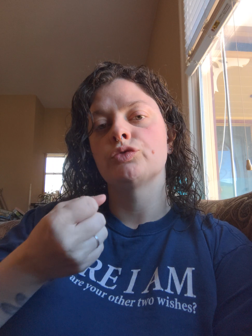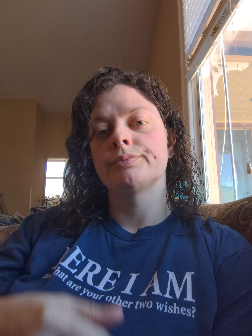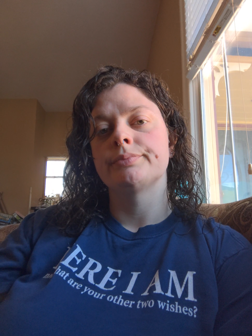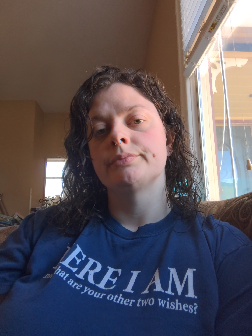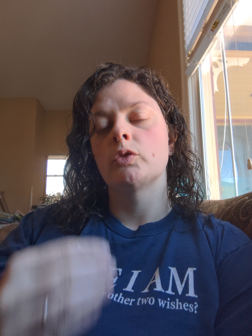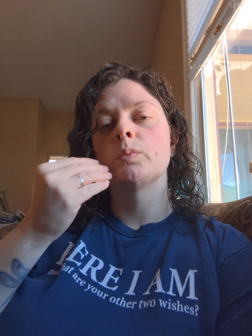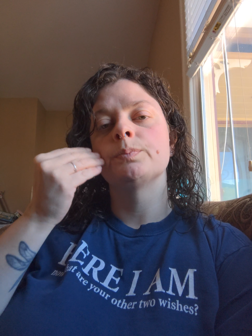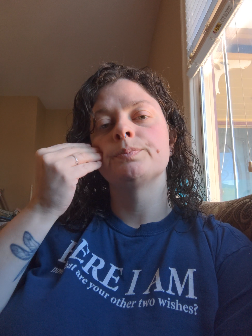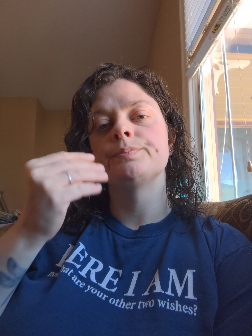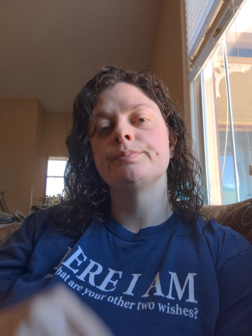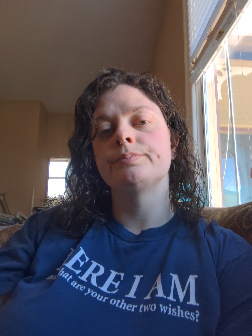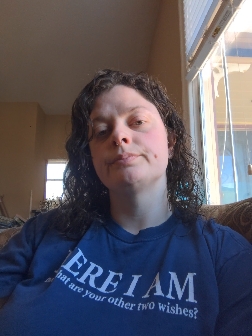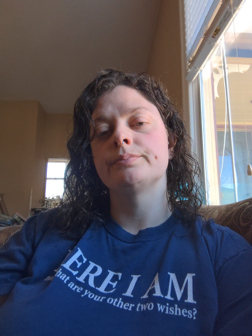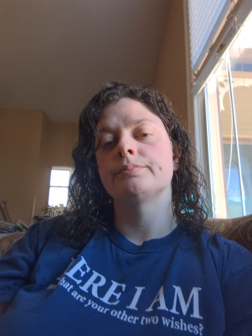home